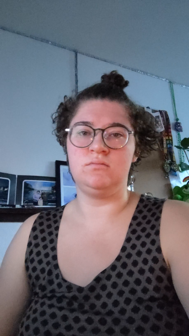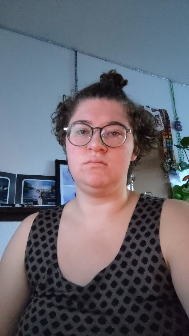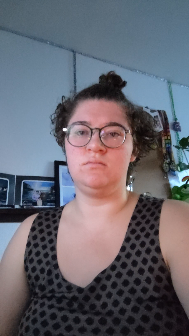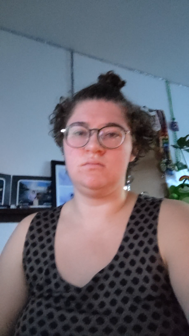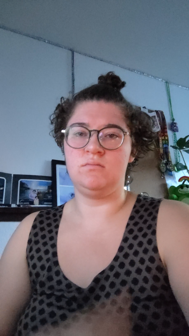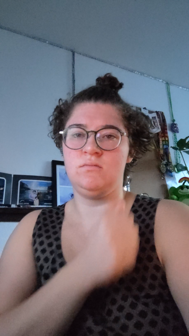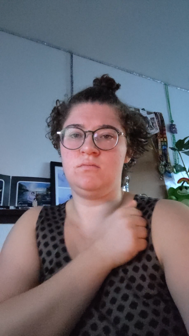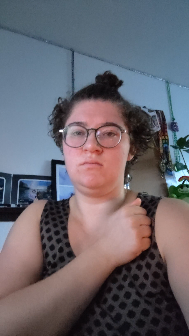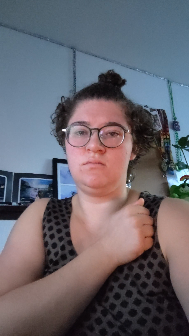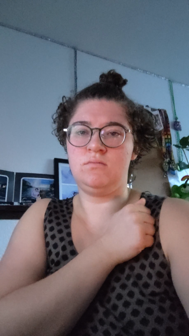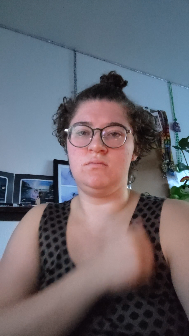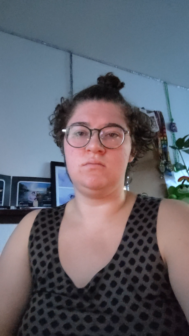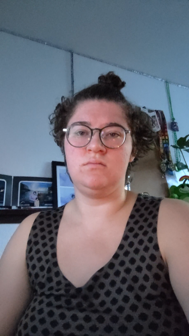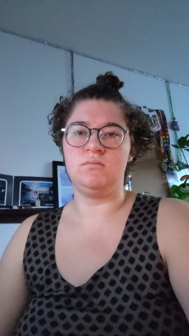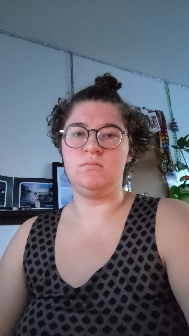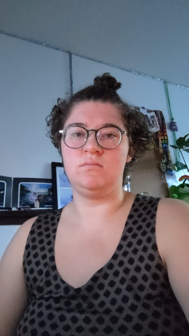hug